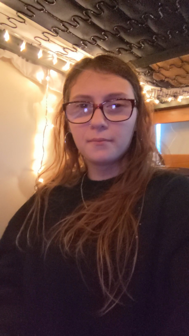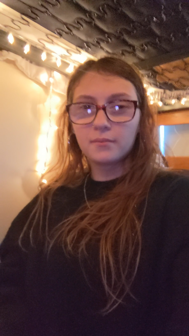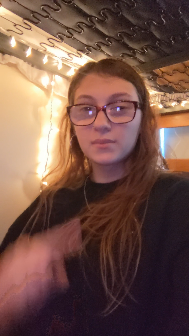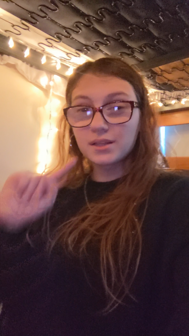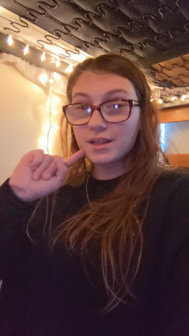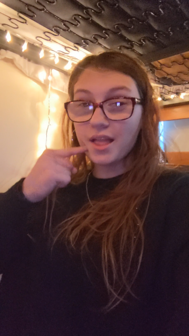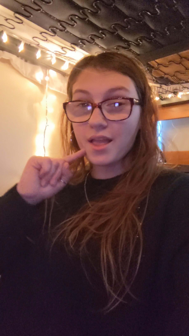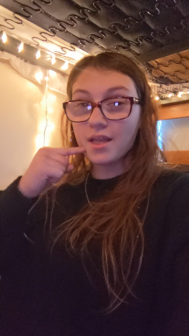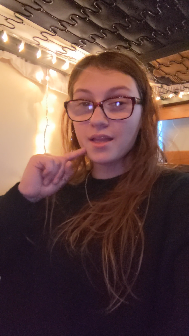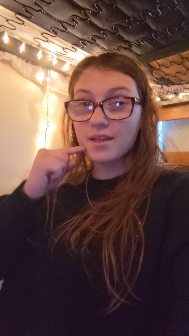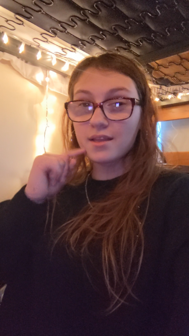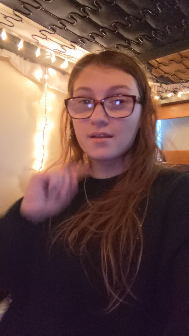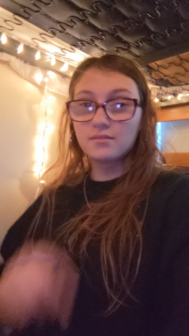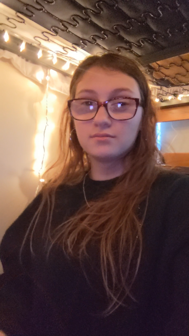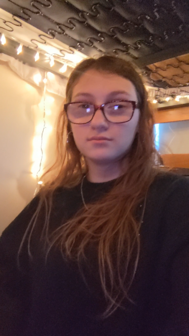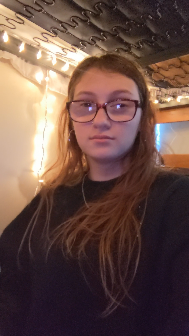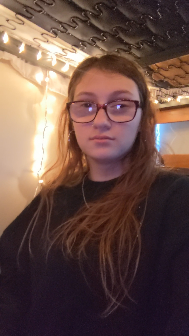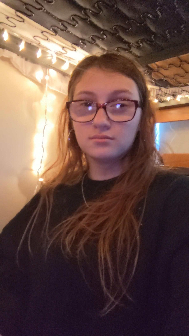candy